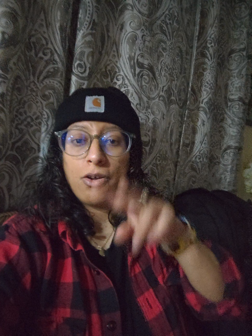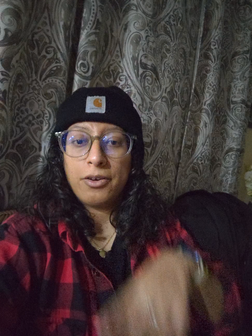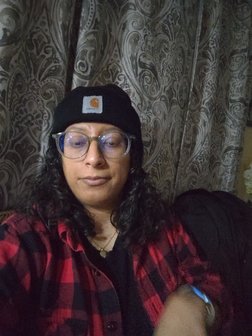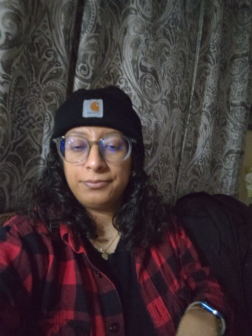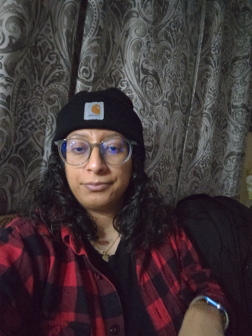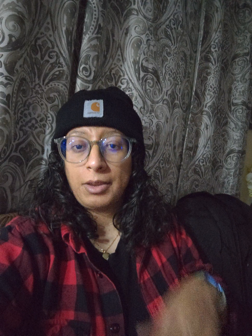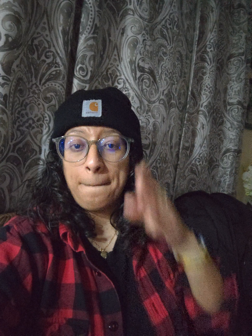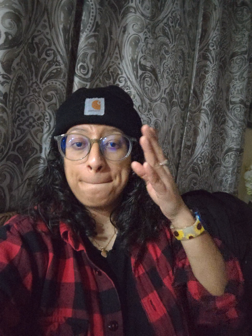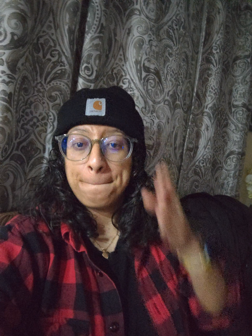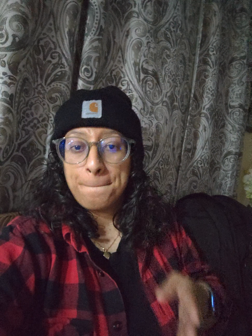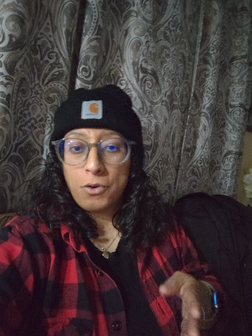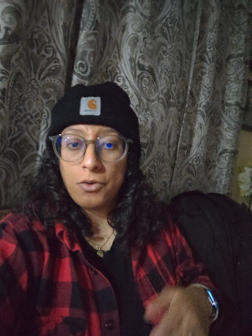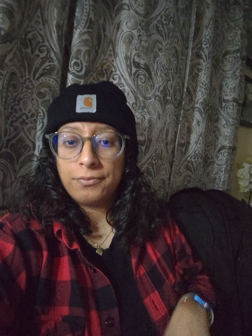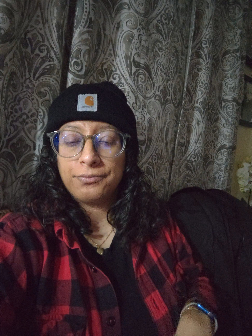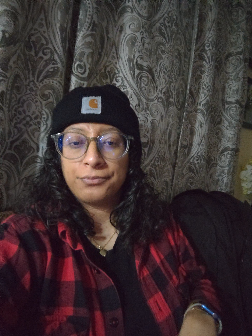person